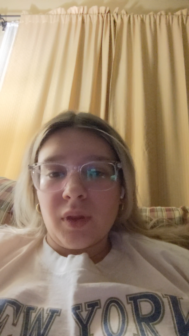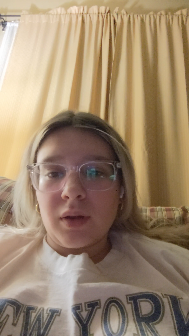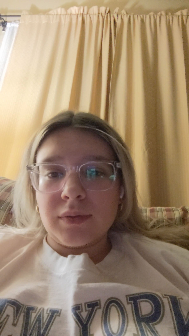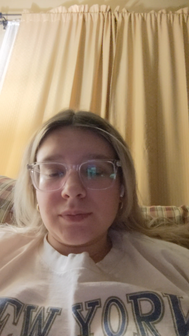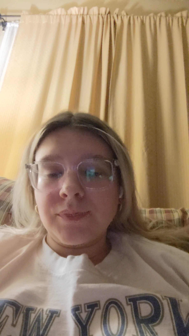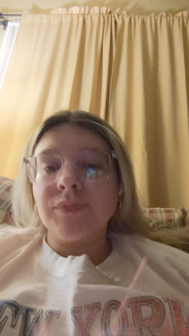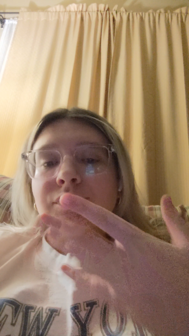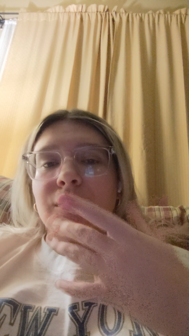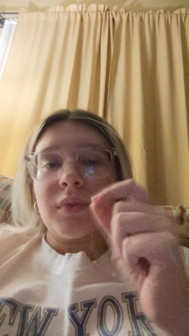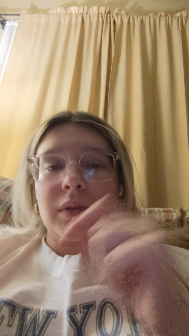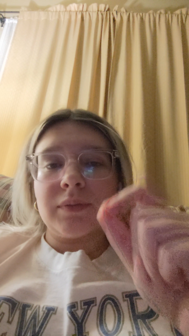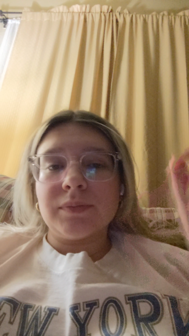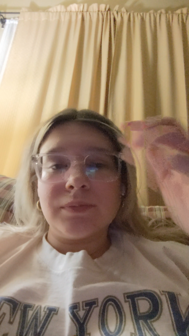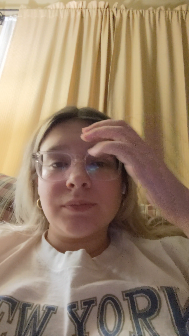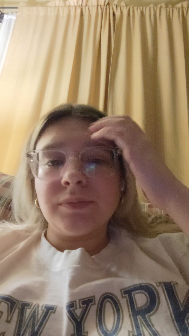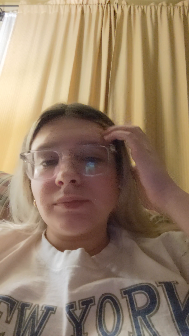crayon